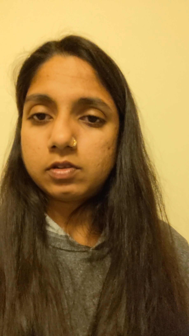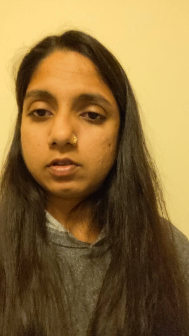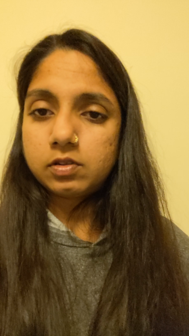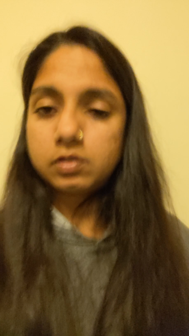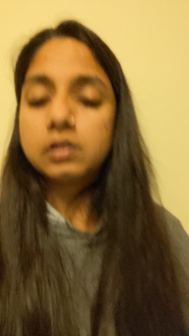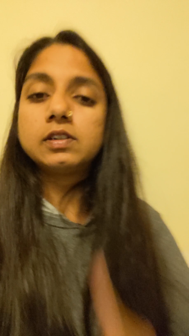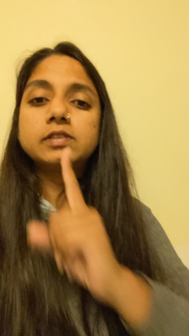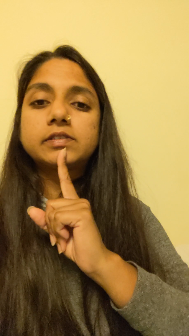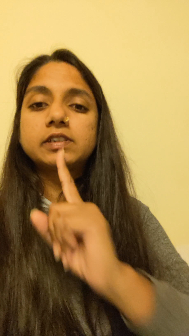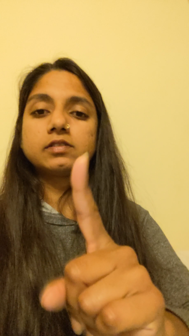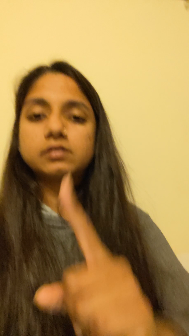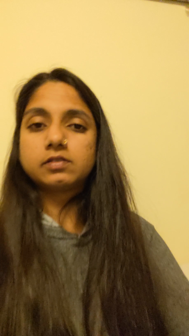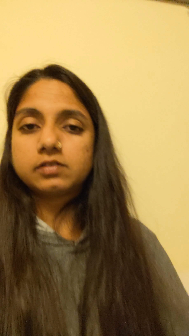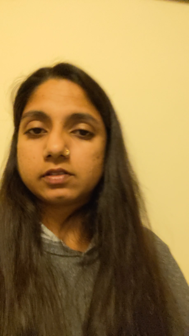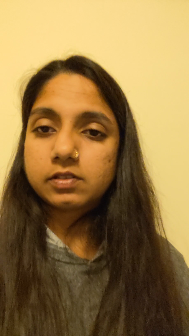is